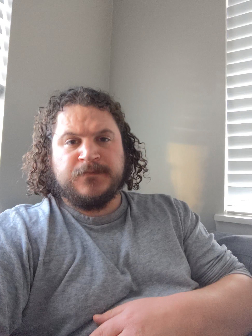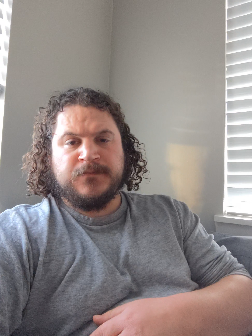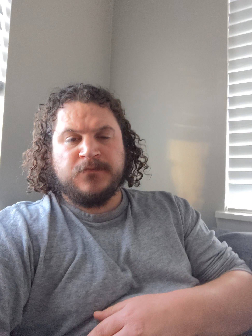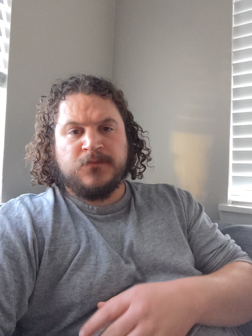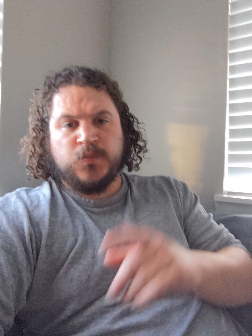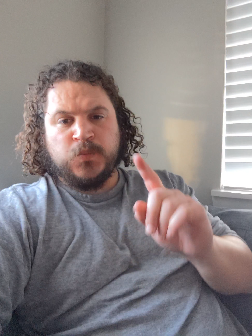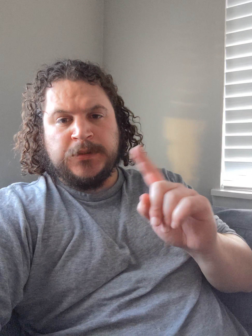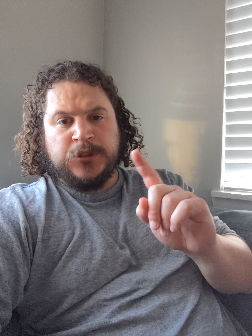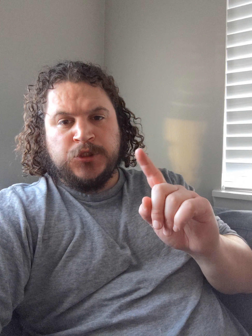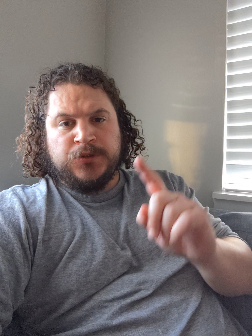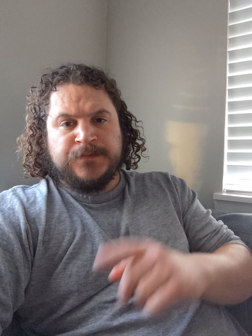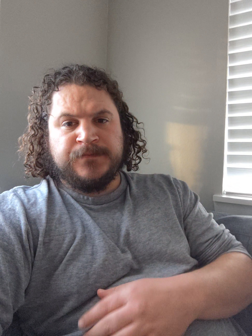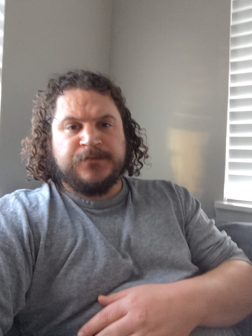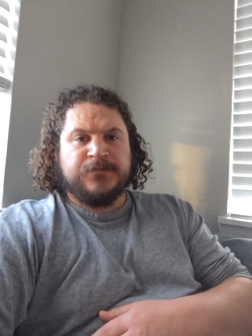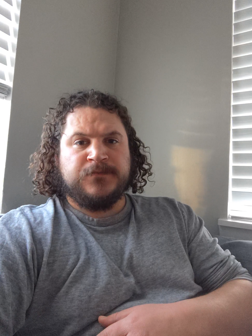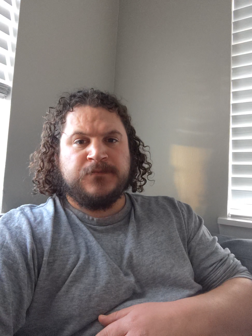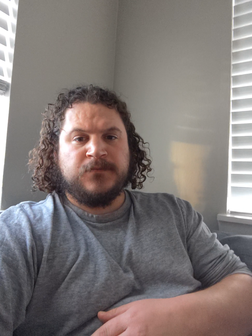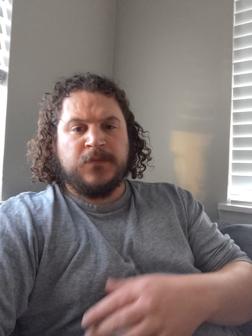where